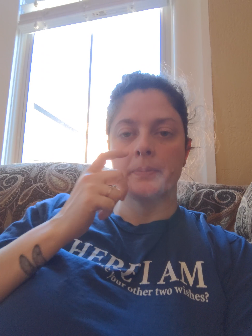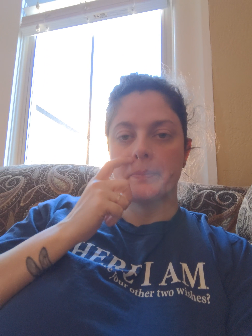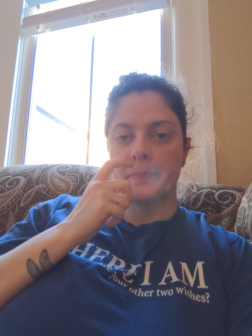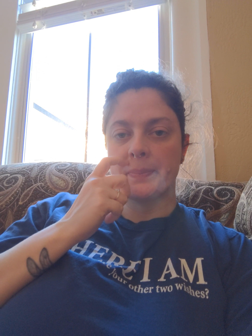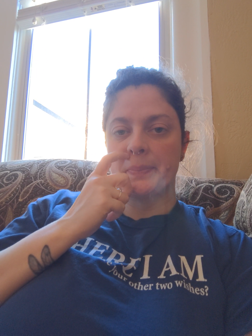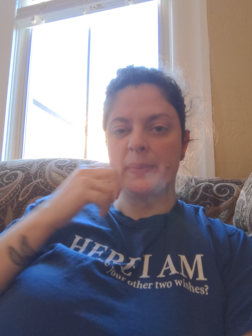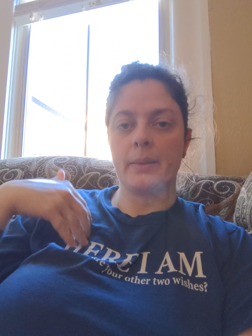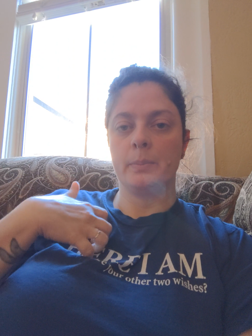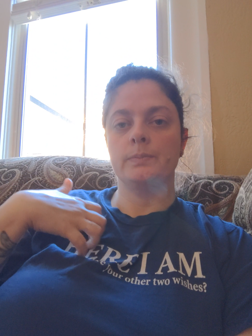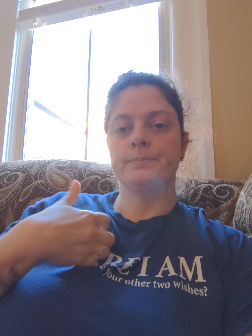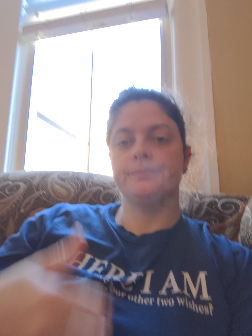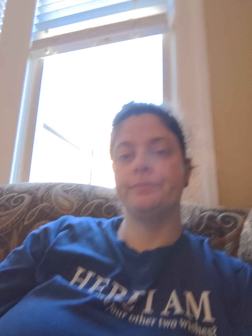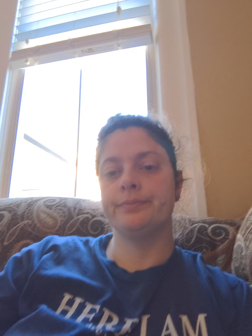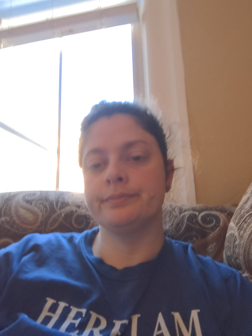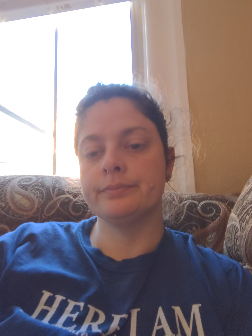animal